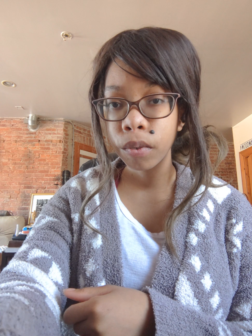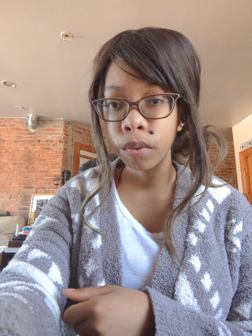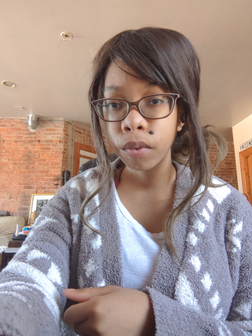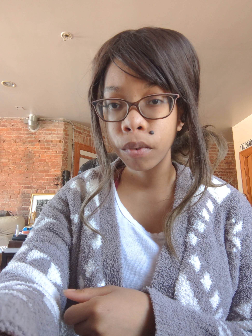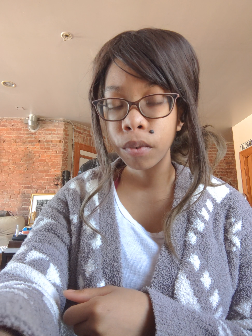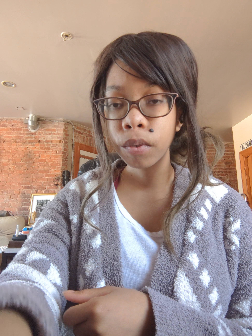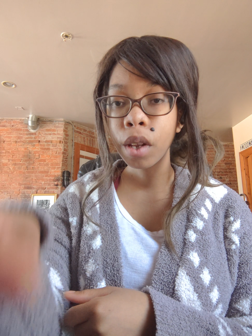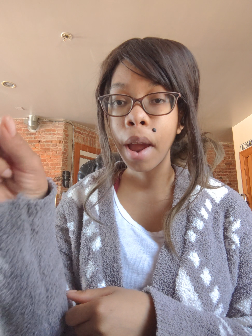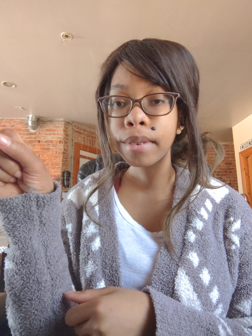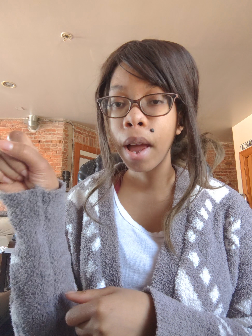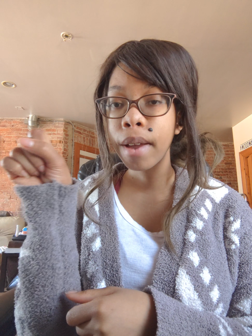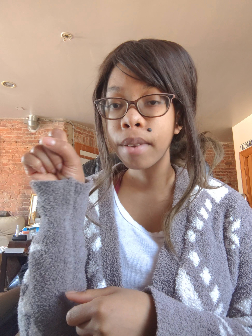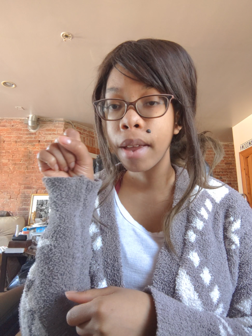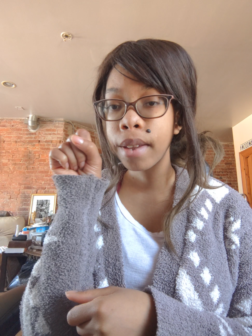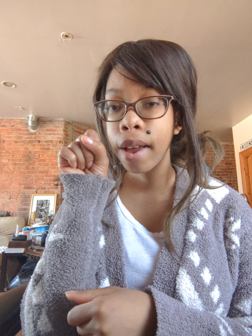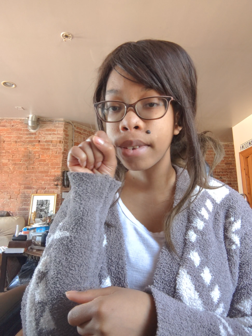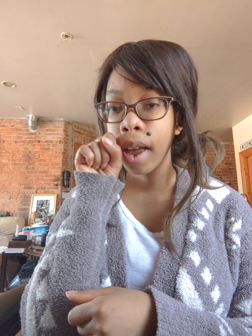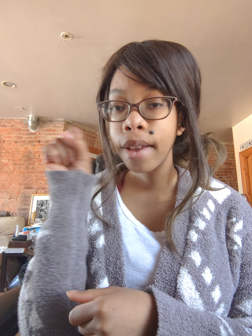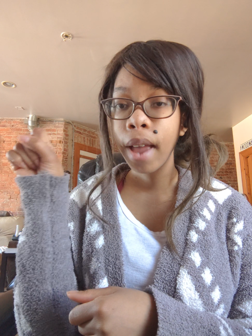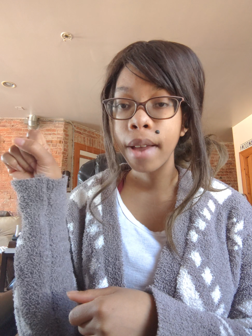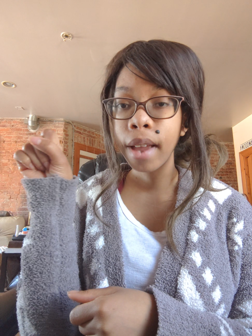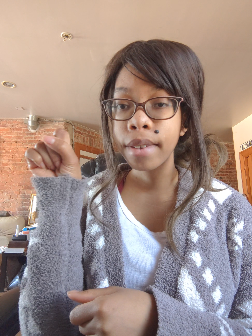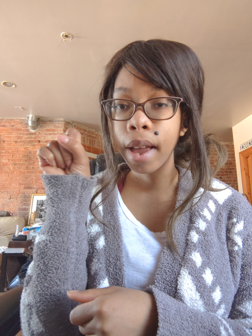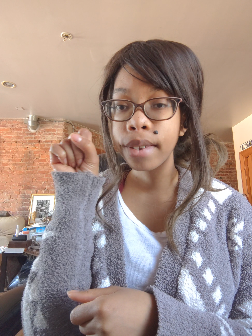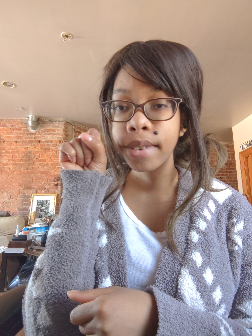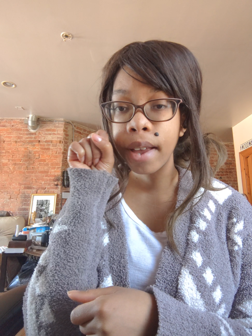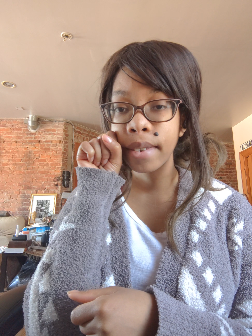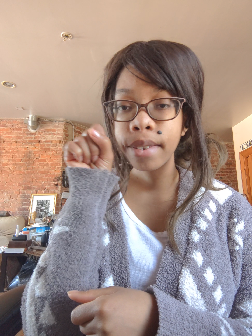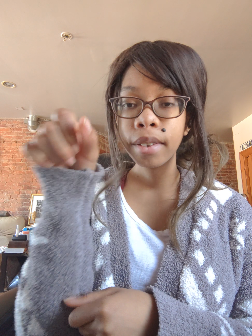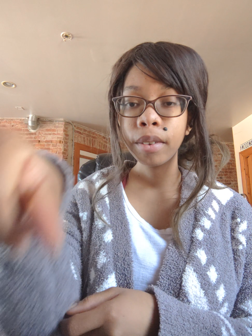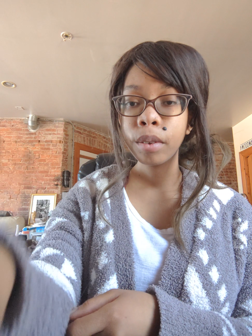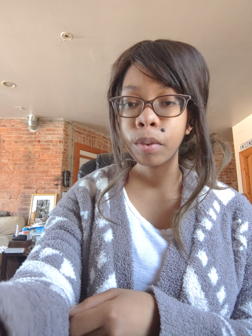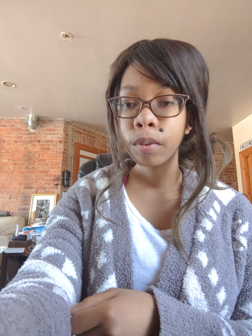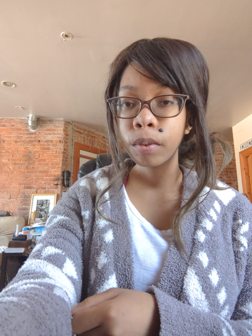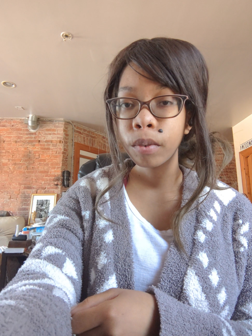carrot